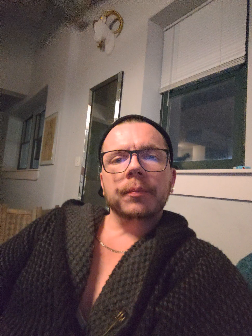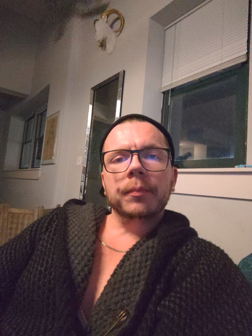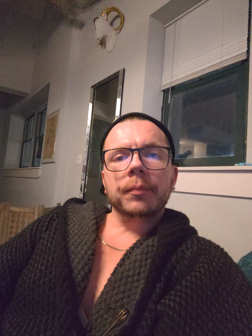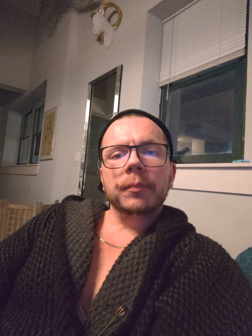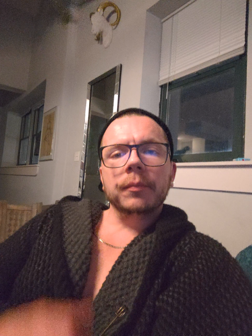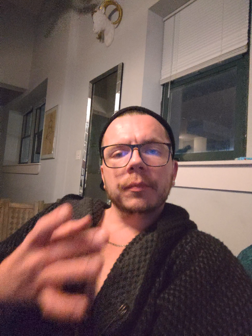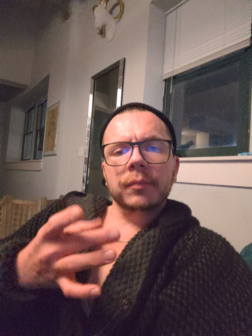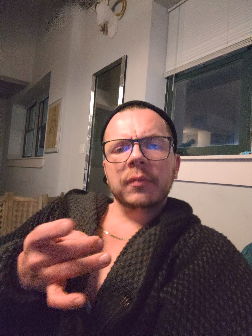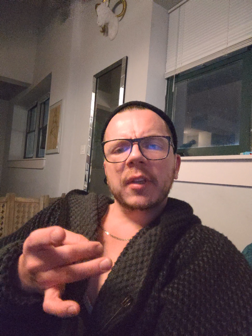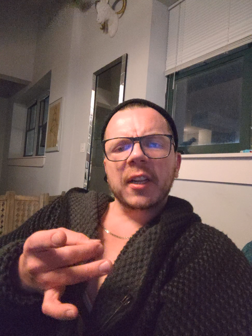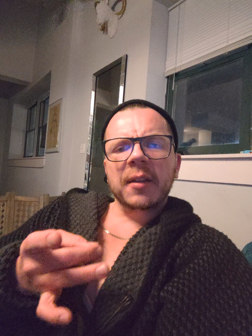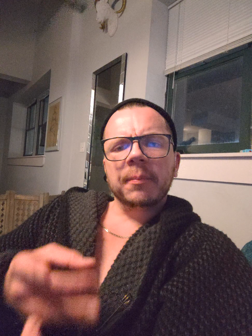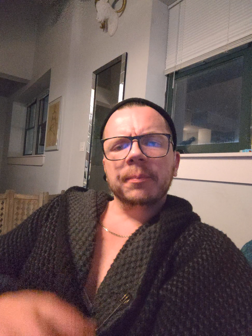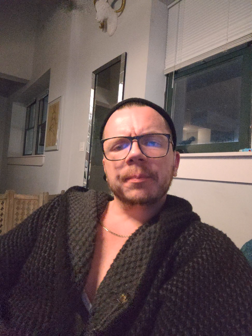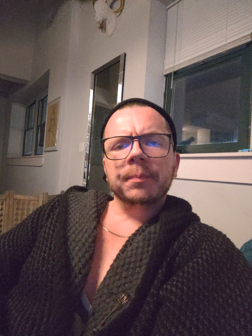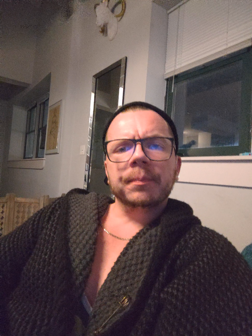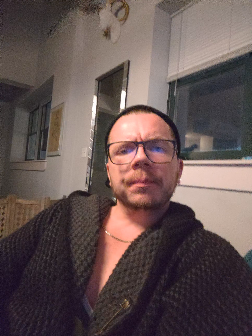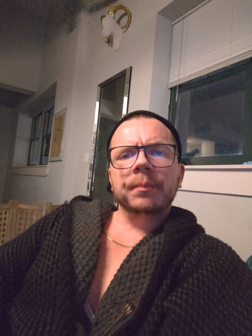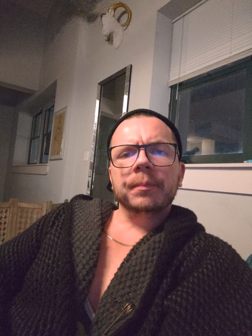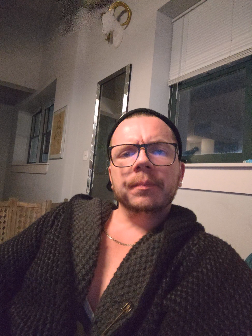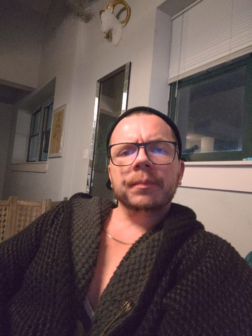sticky